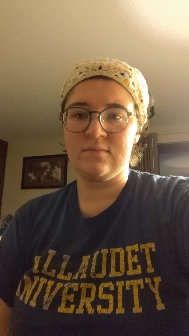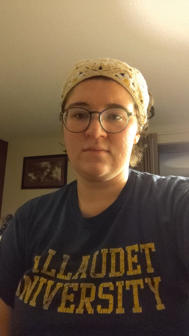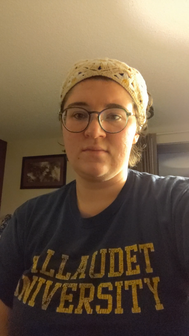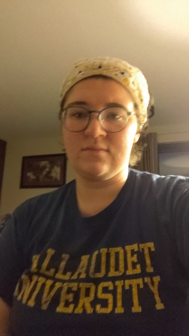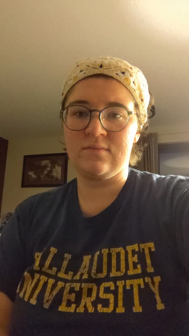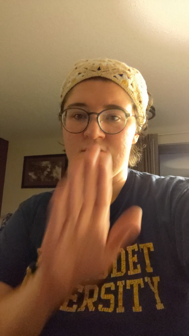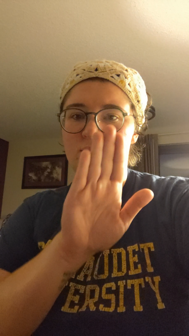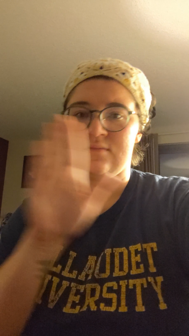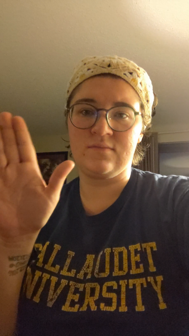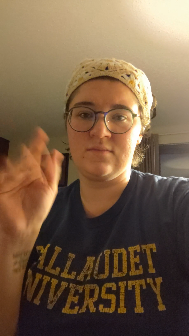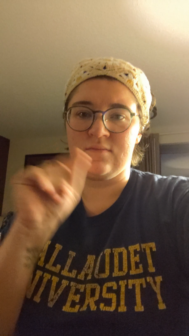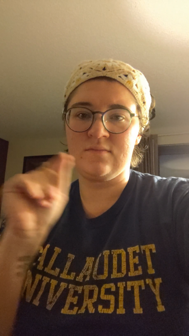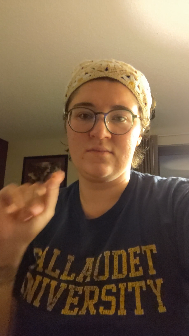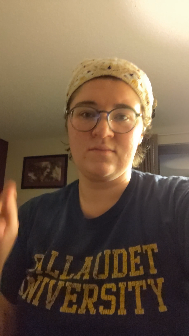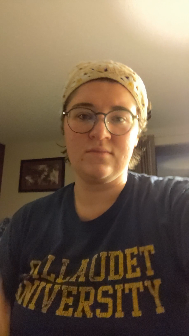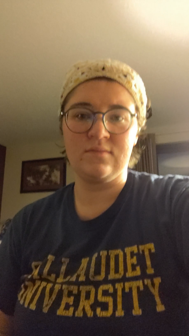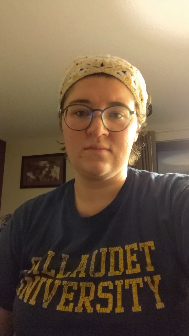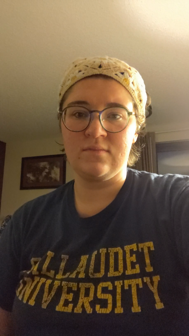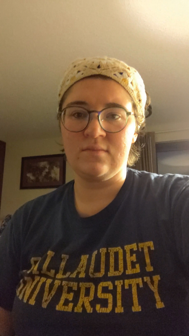chalk